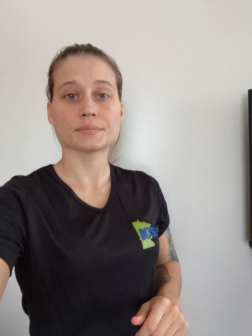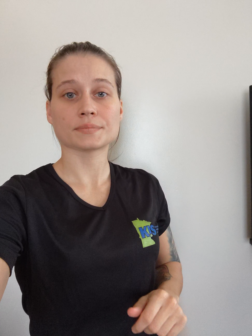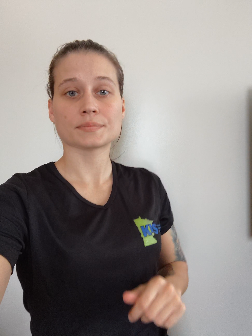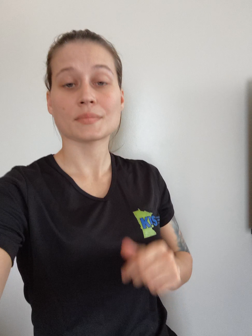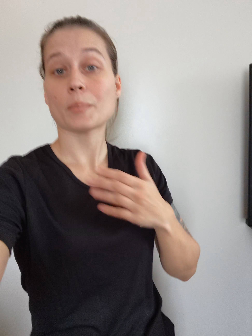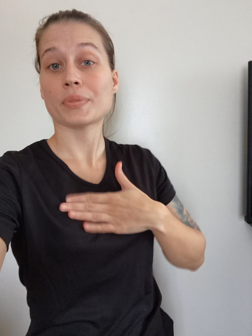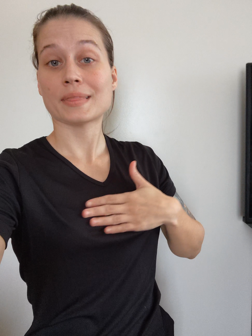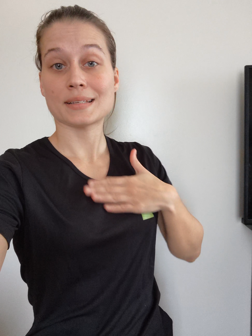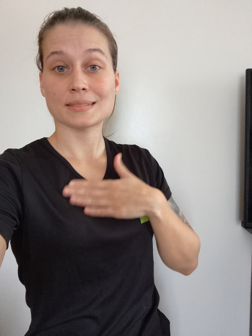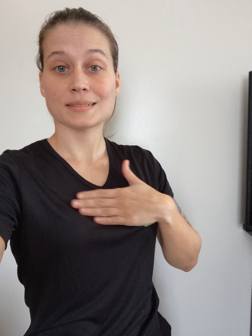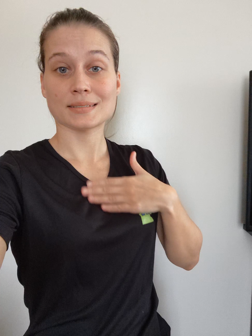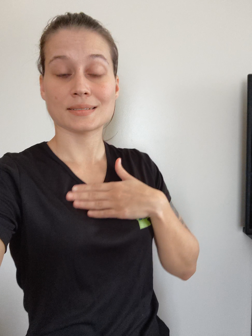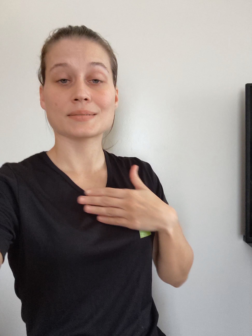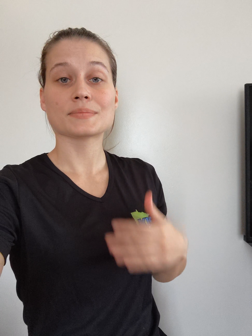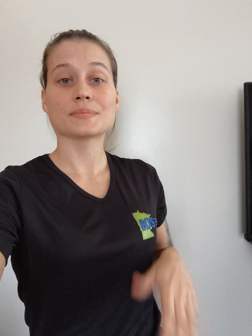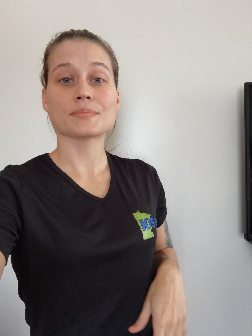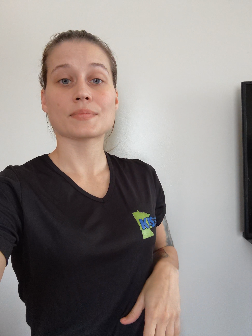please